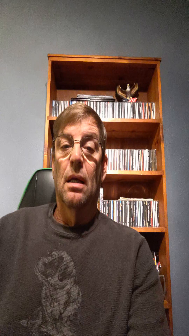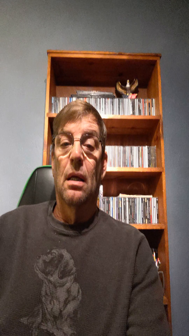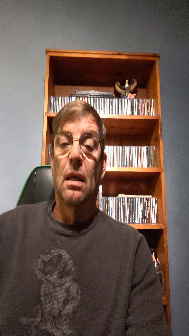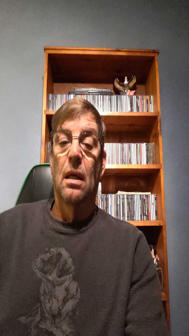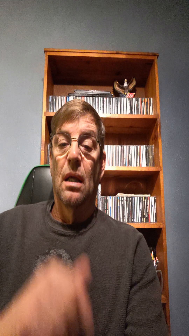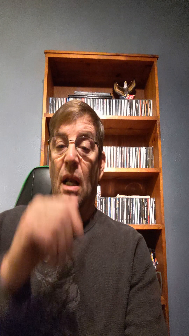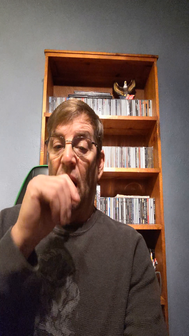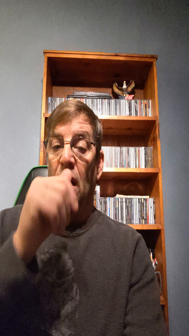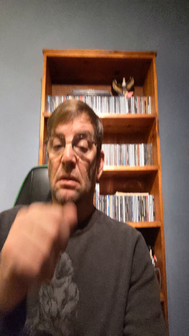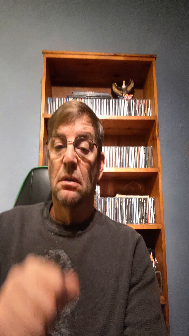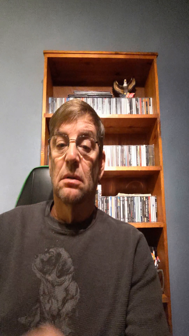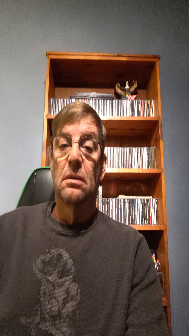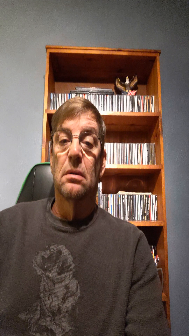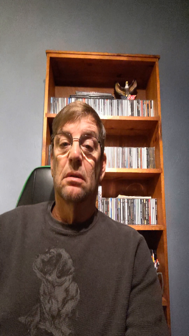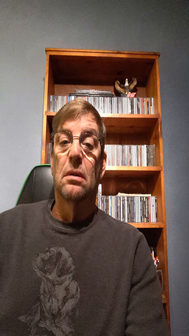nuts